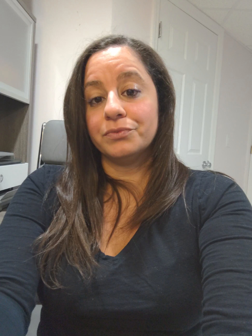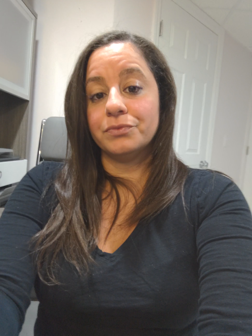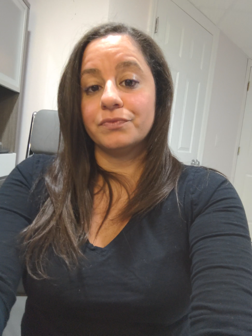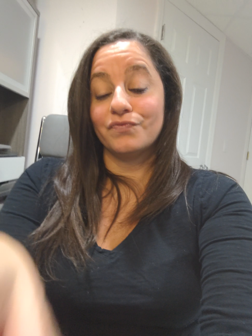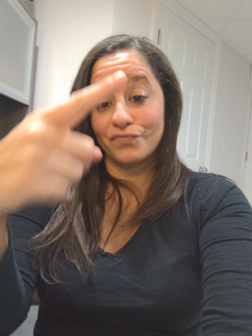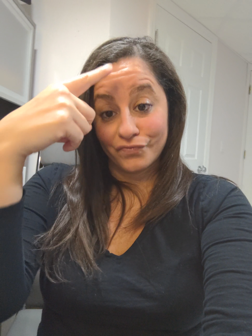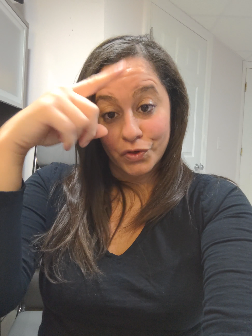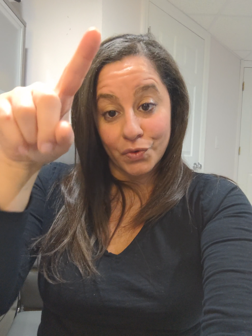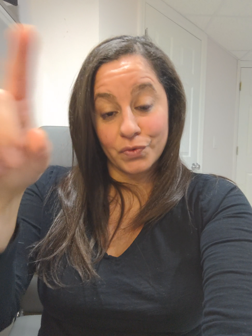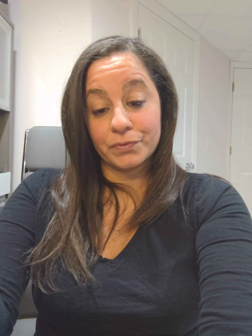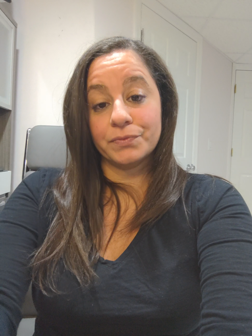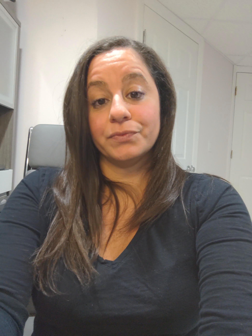for